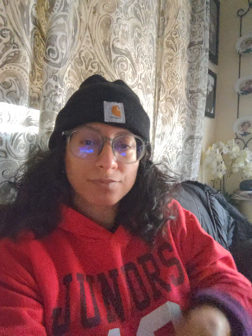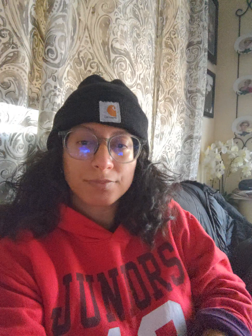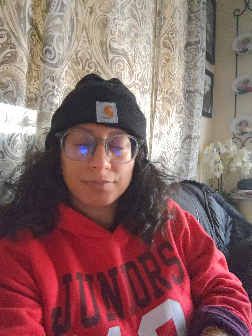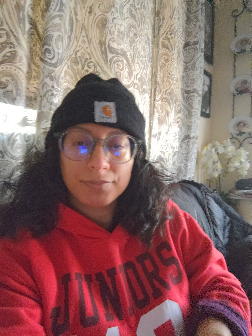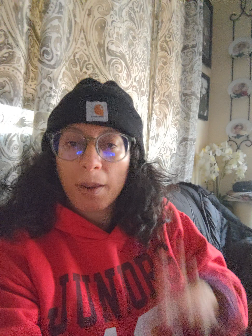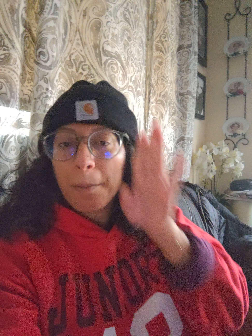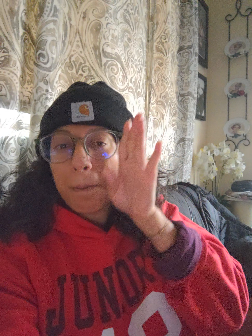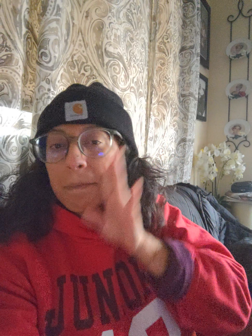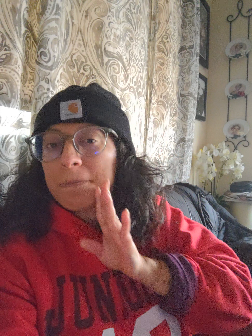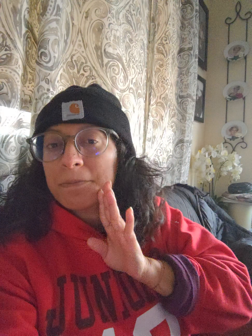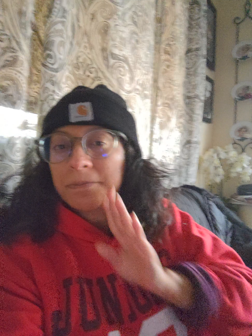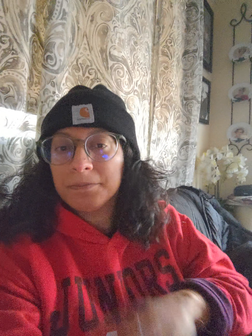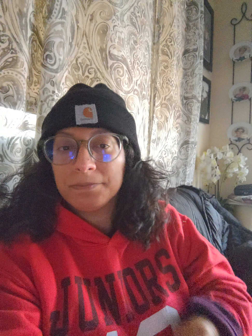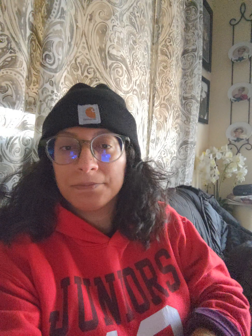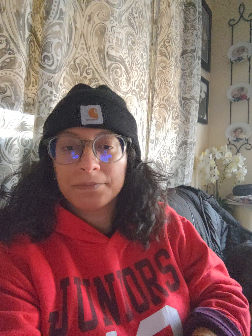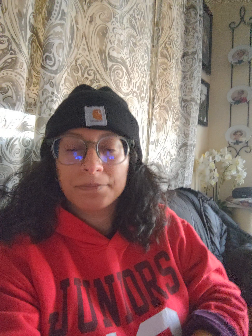brown